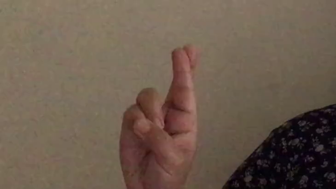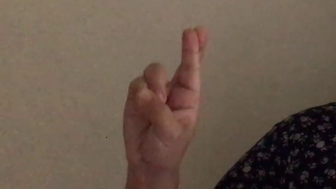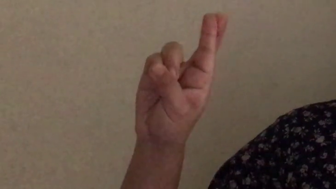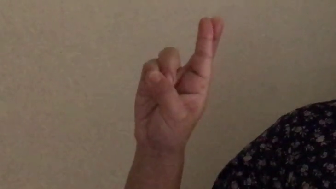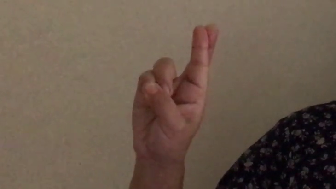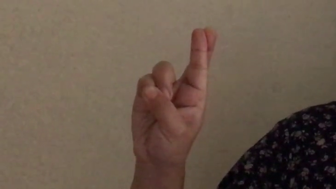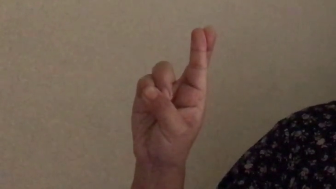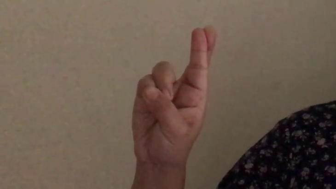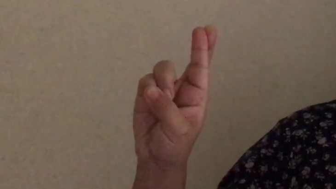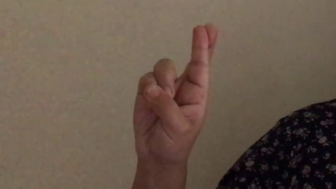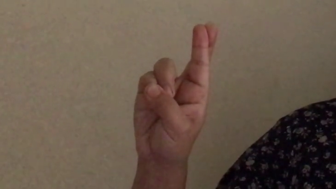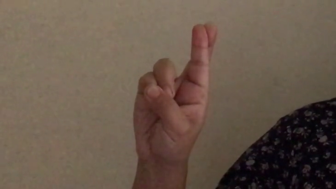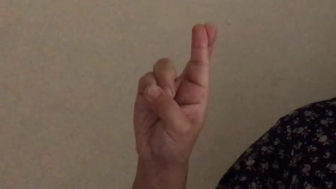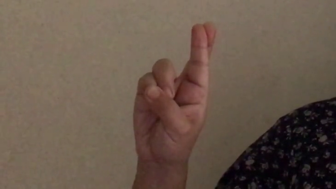र